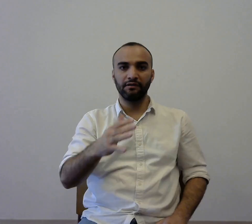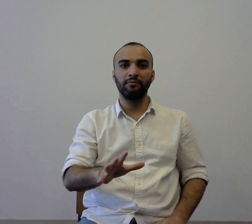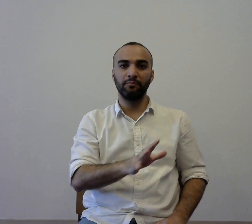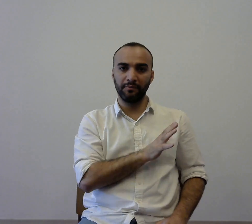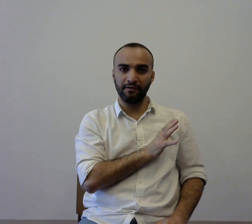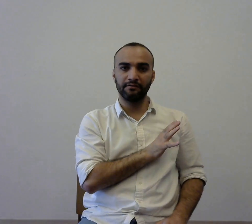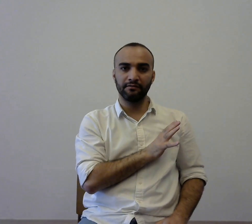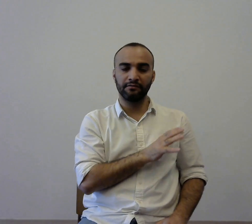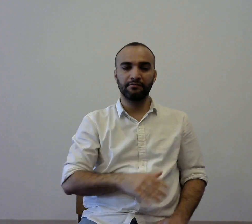olmusuz